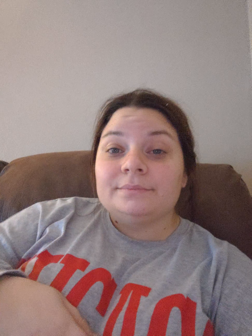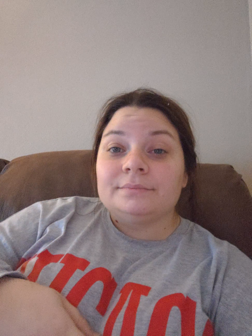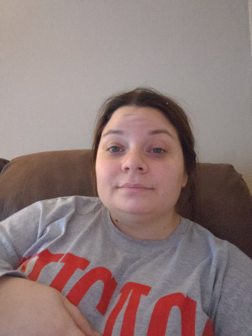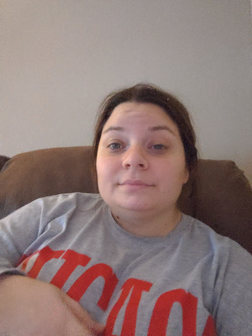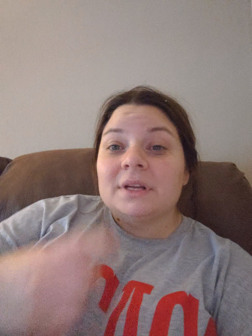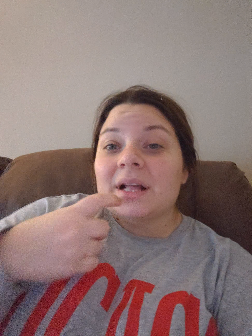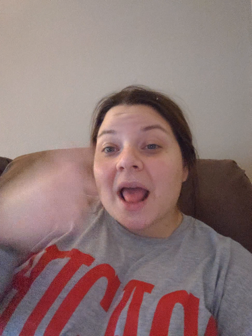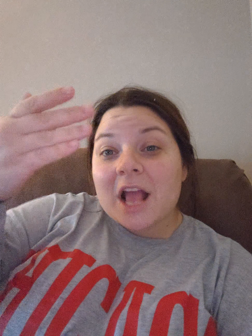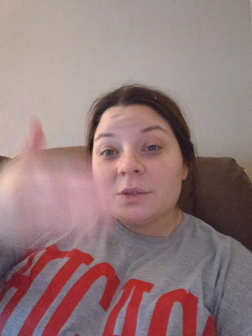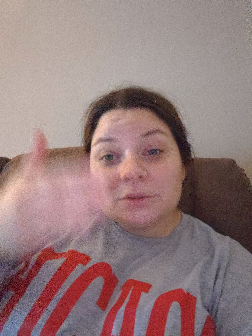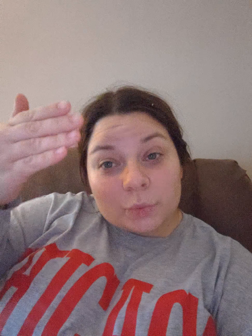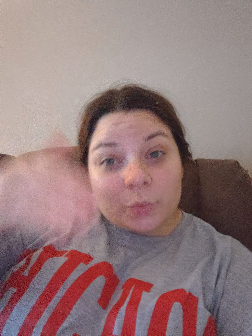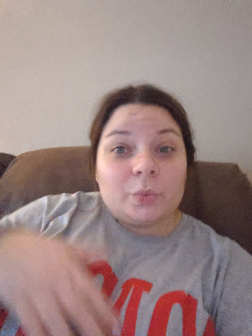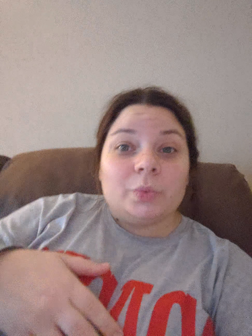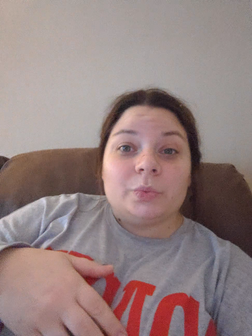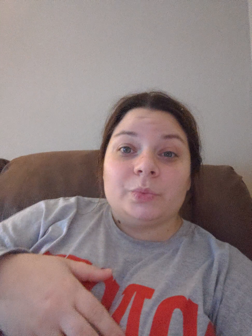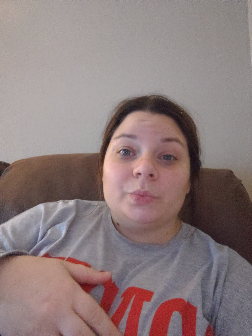window